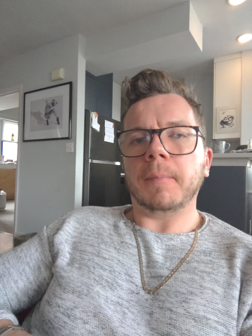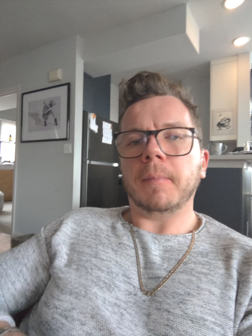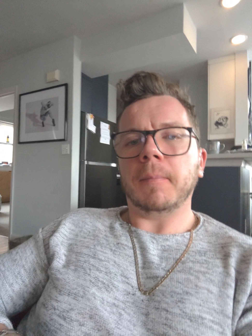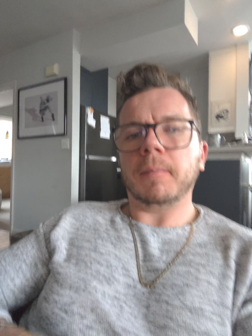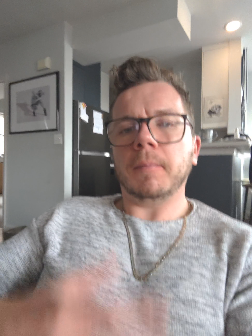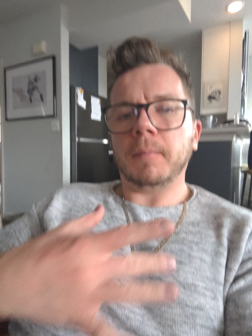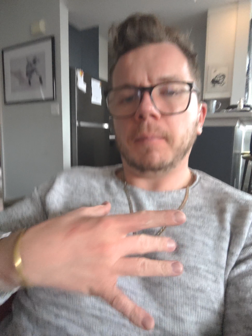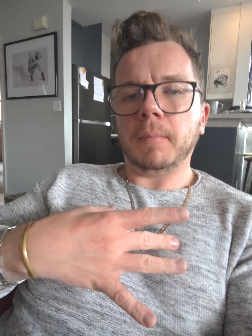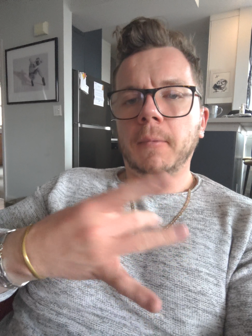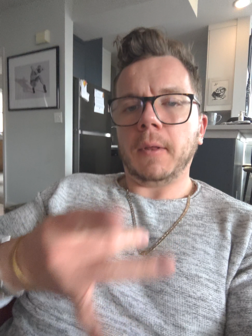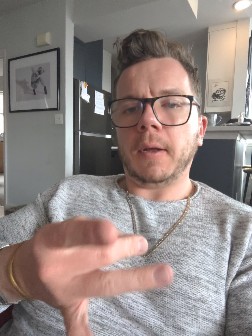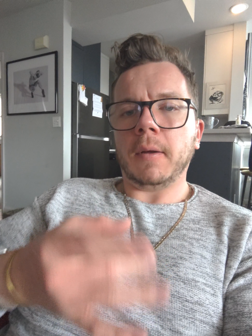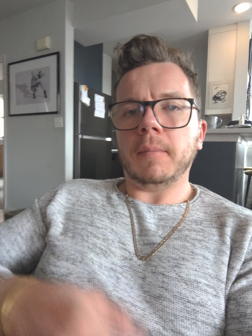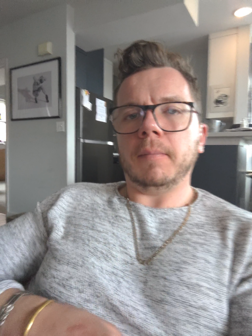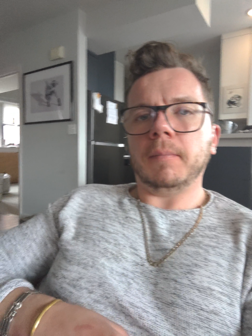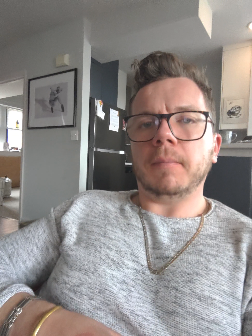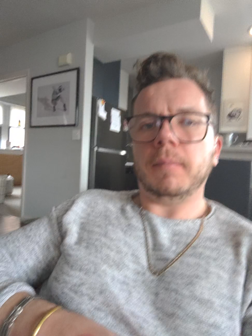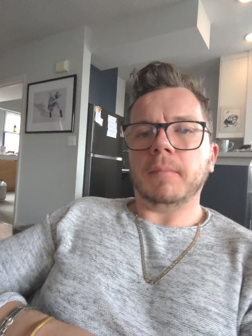like